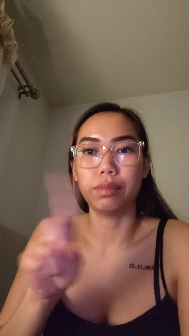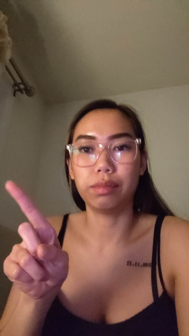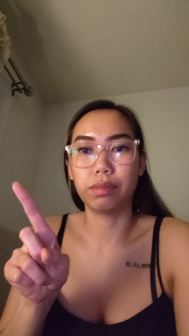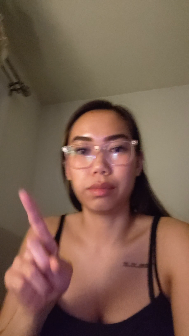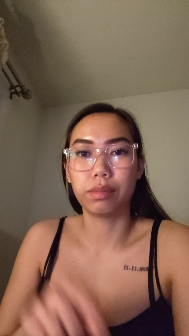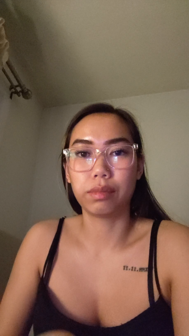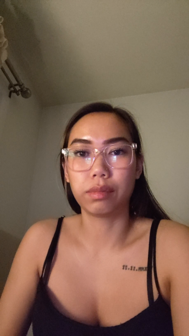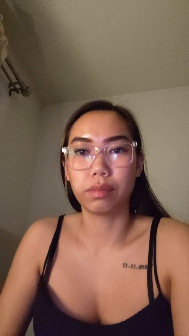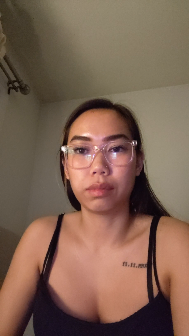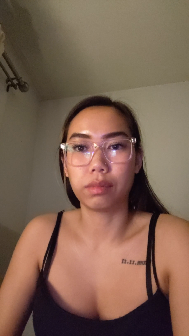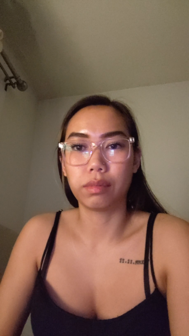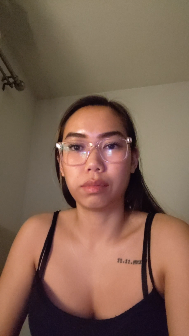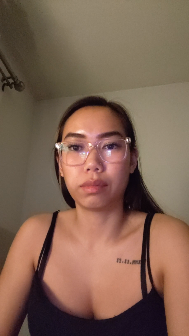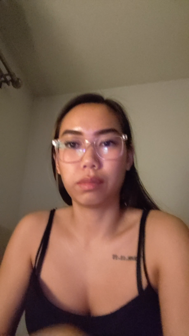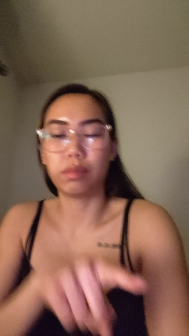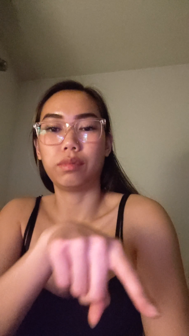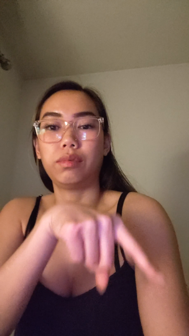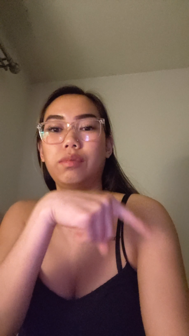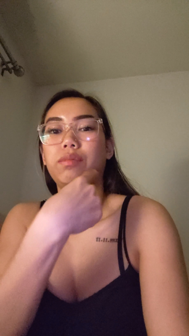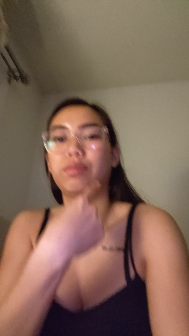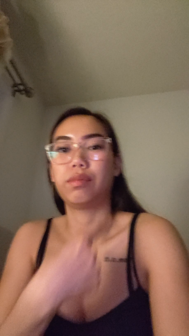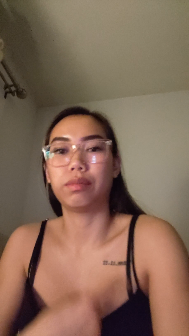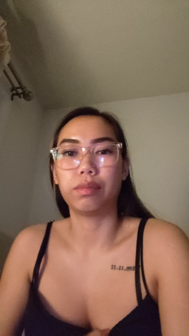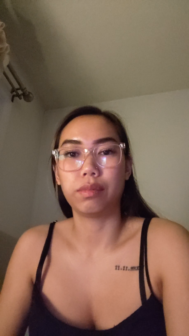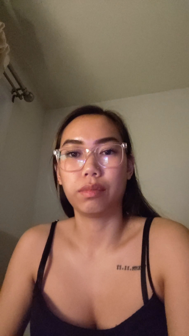long